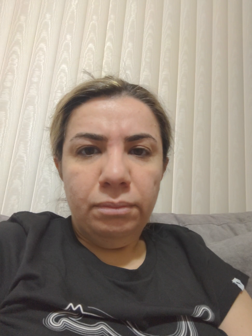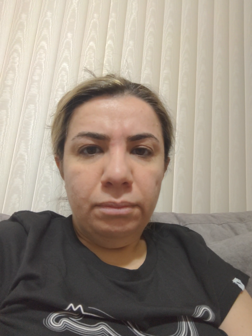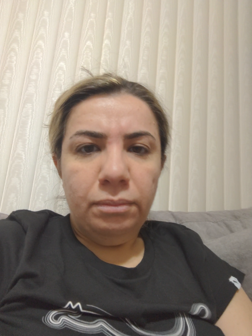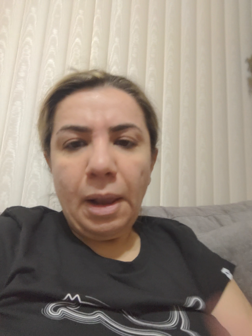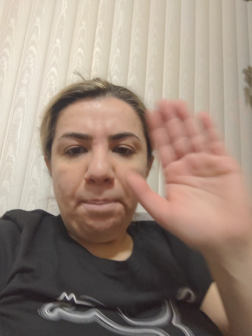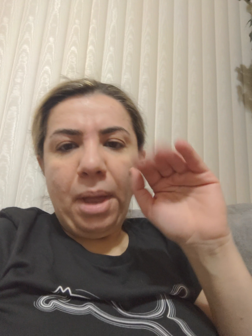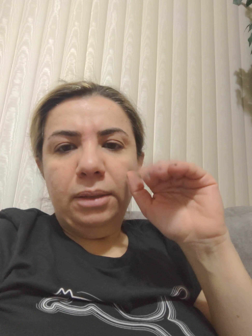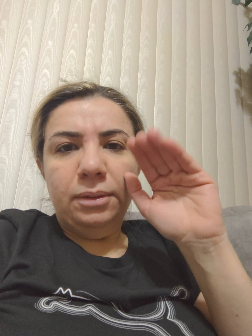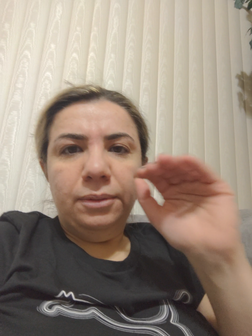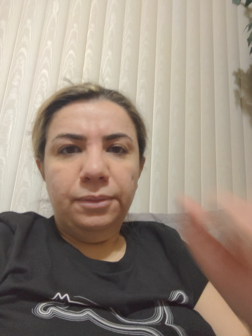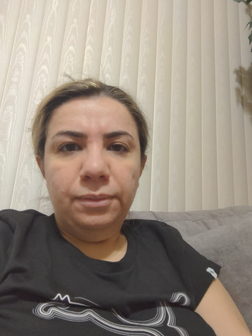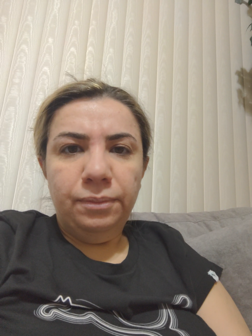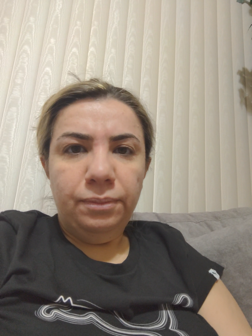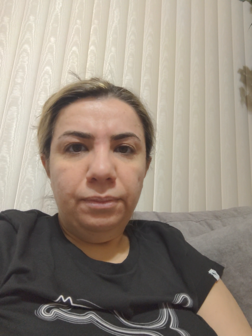bye